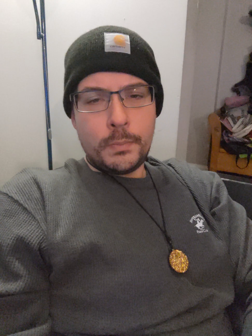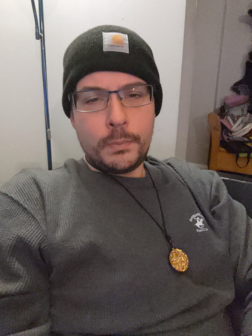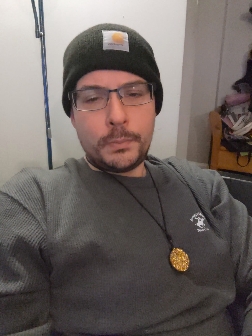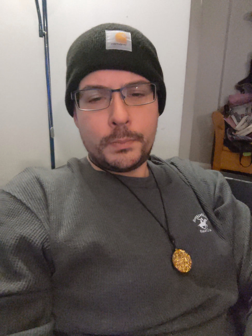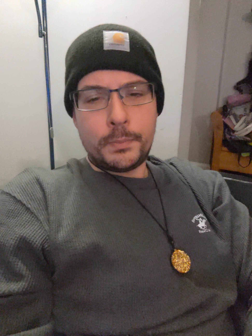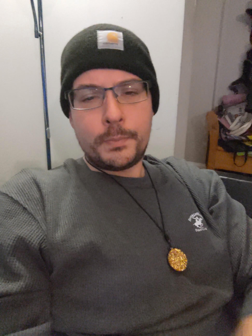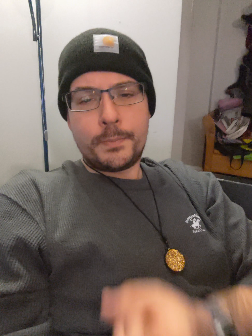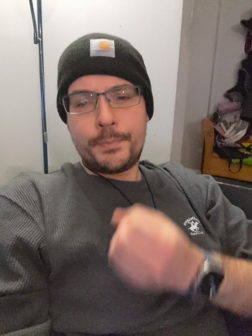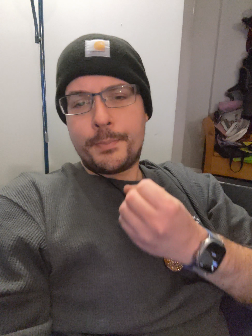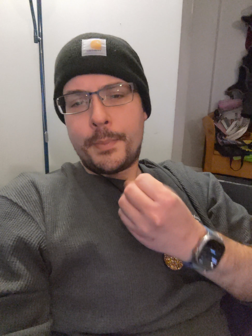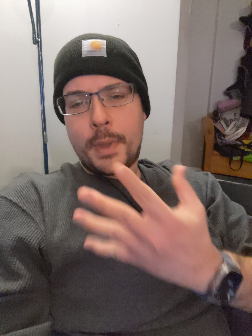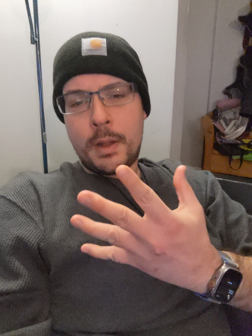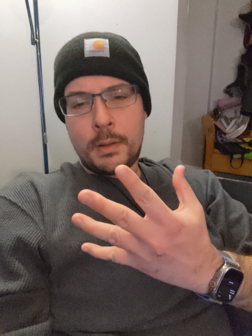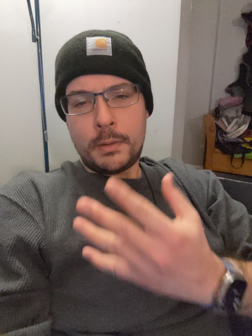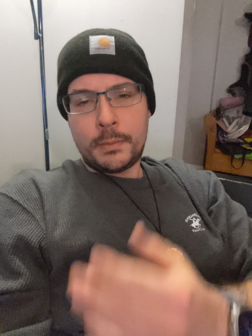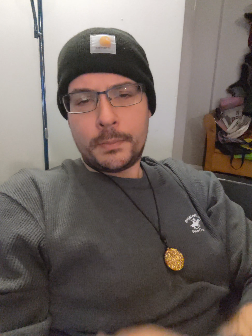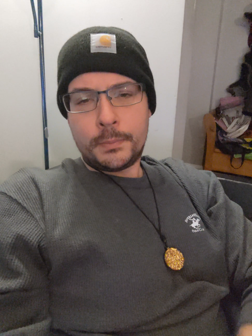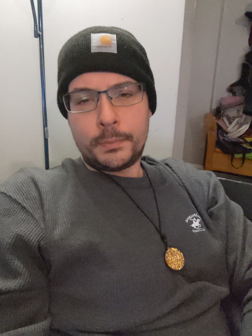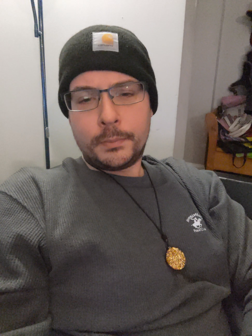many